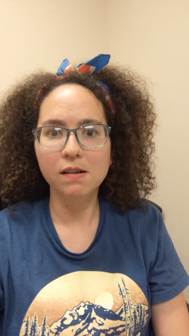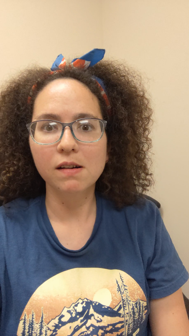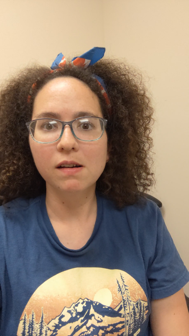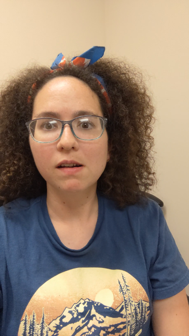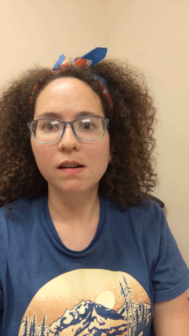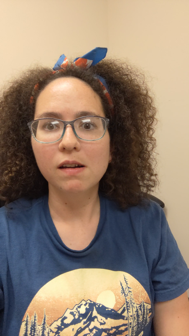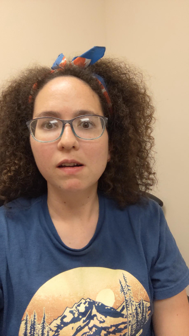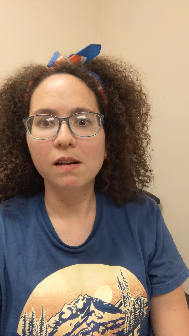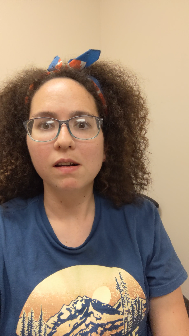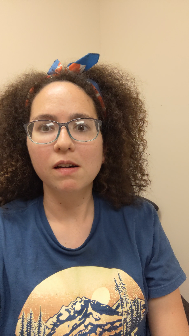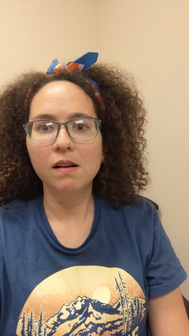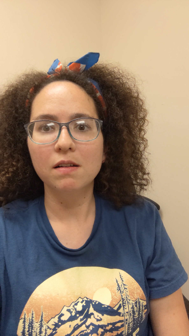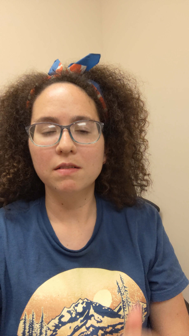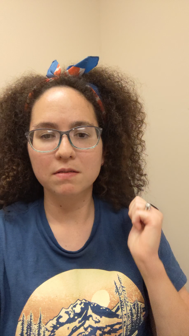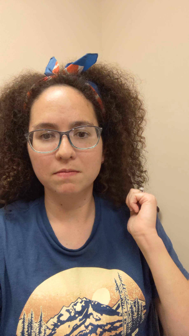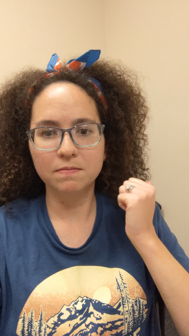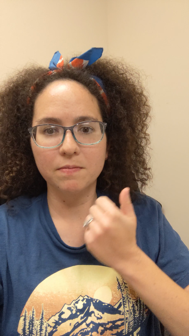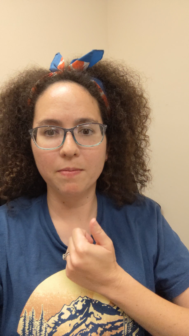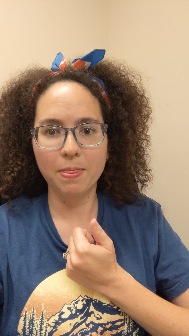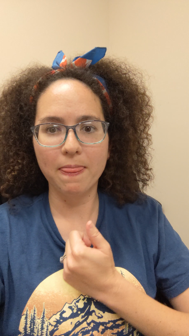coats